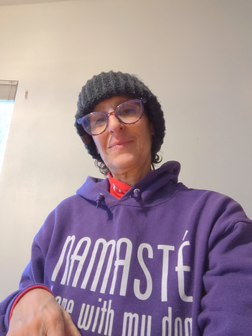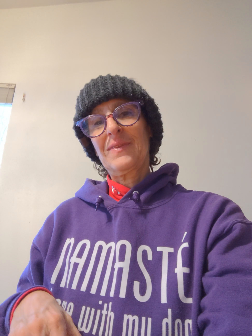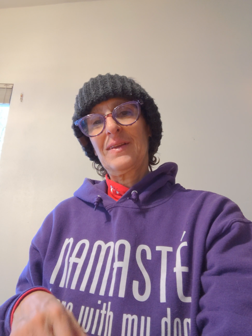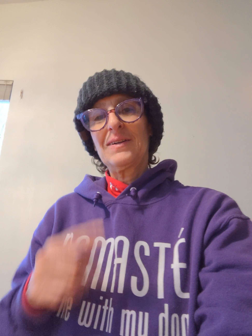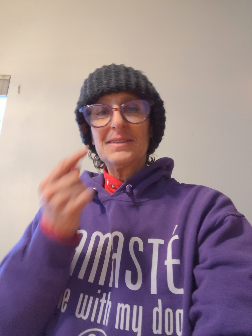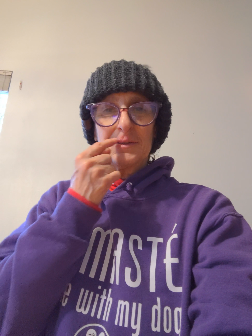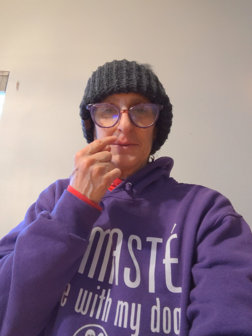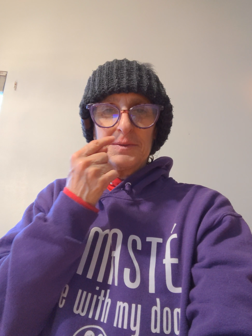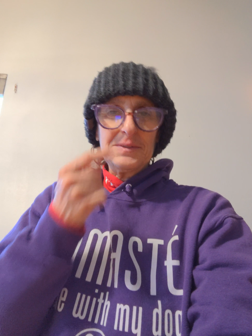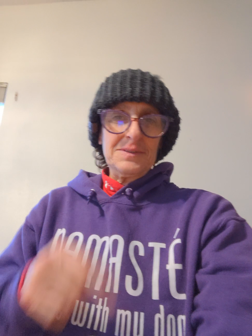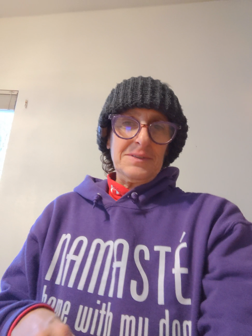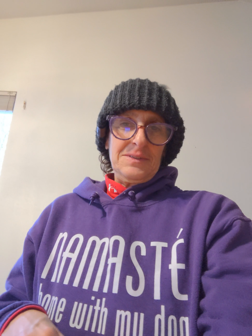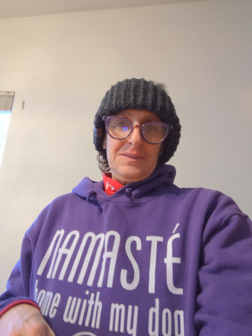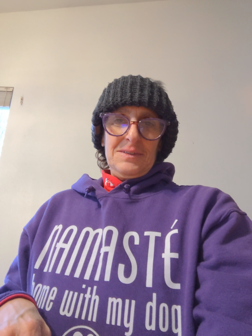tooth